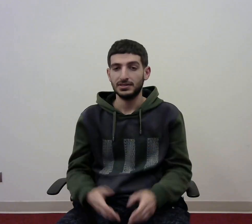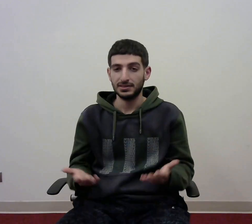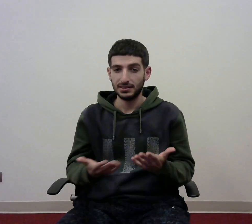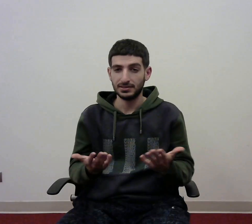hansı